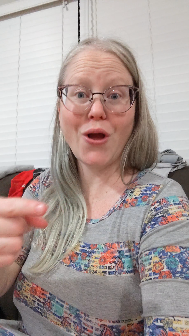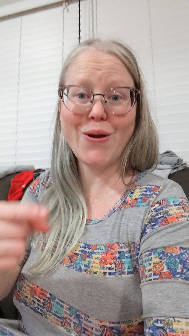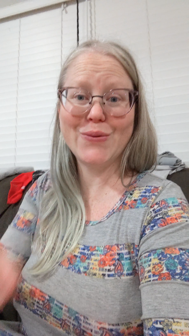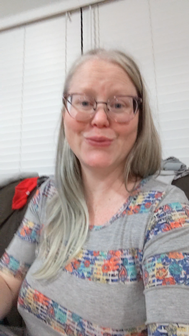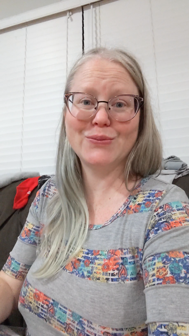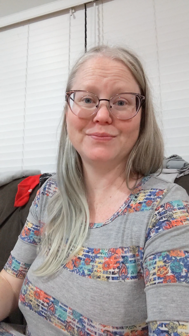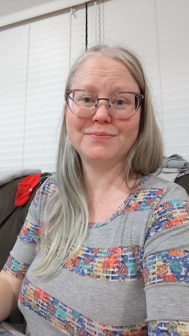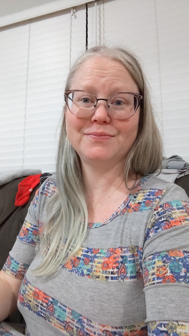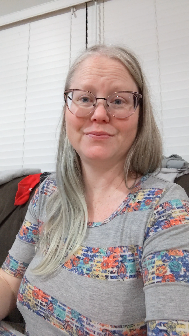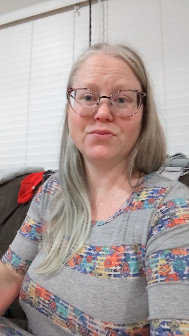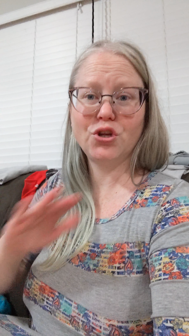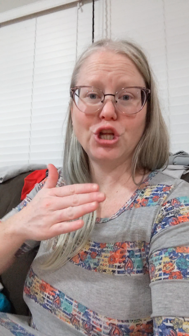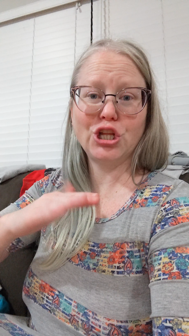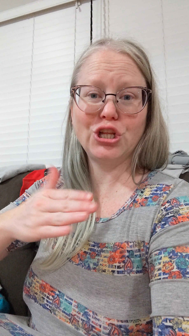cook